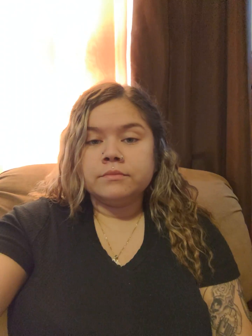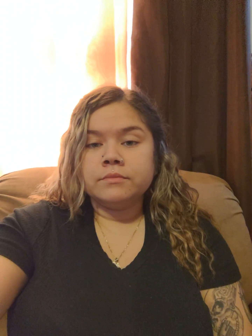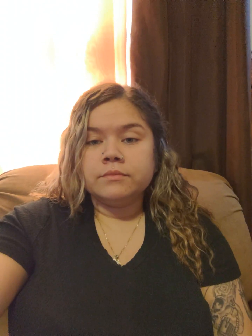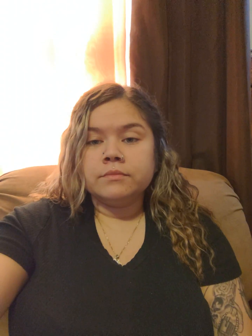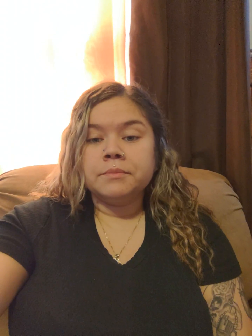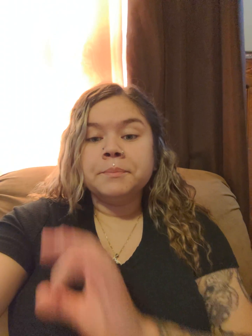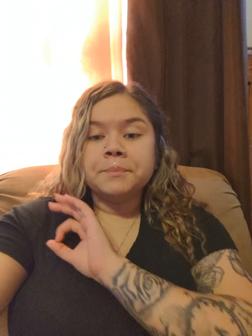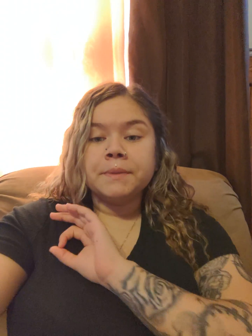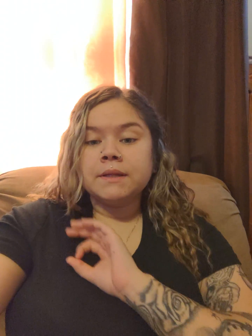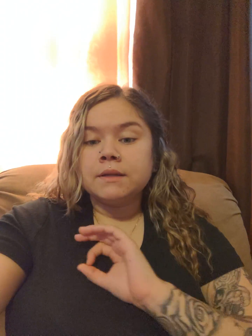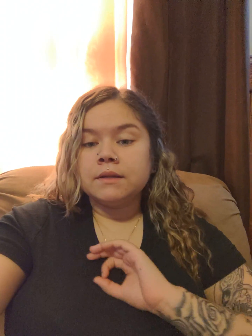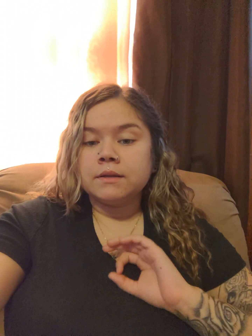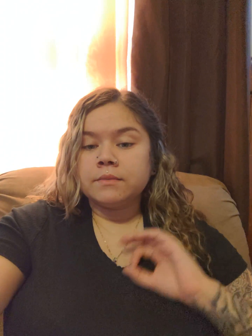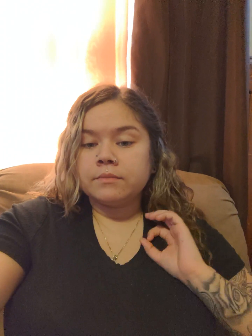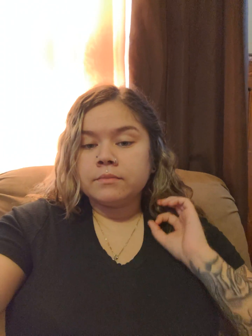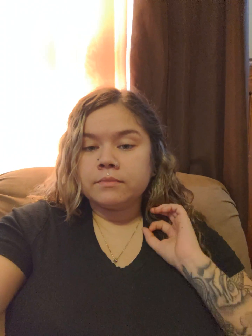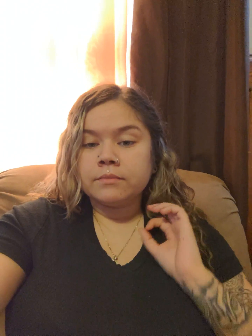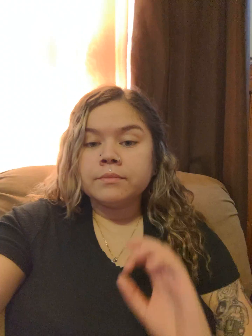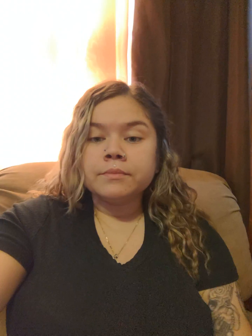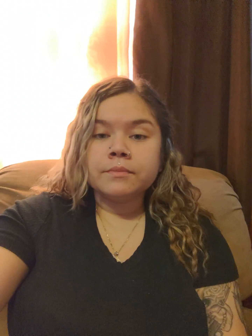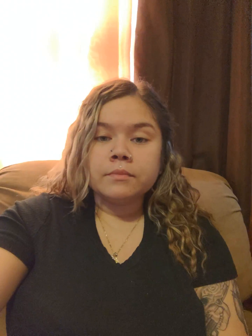beads